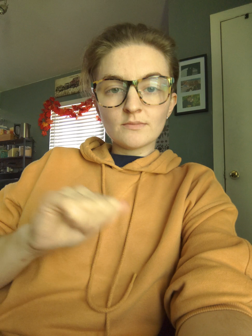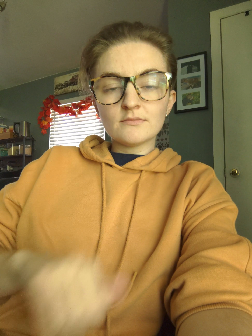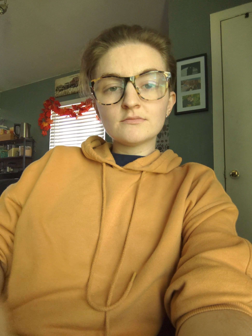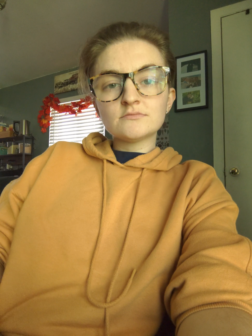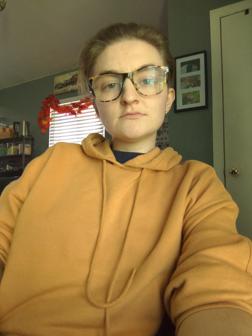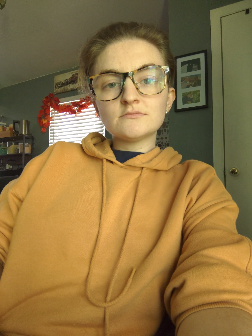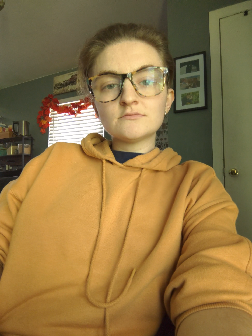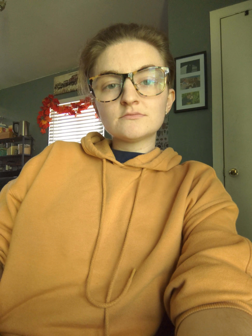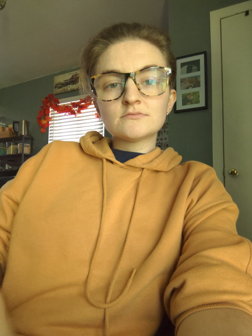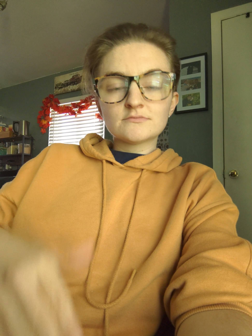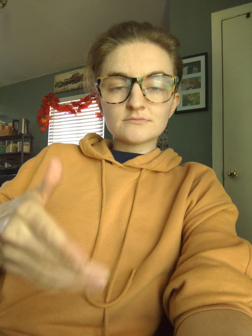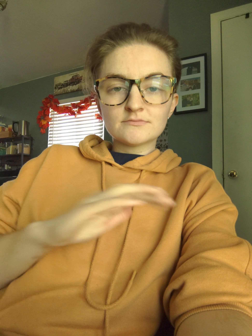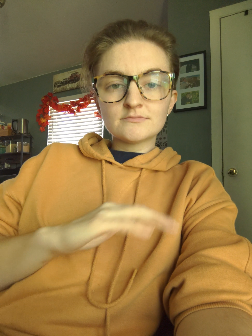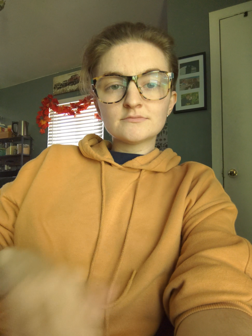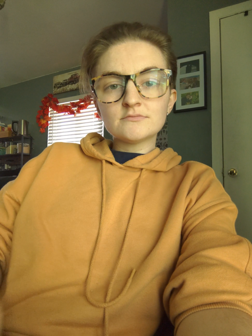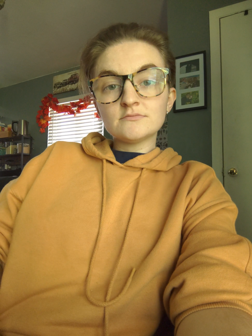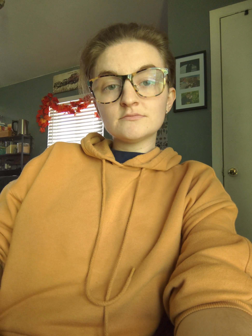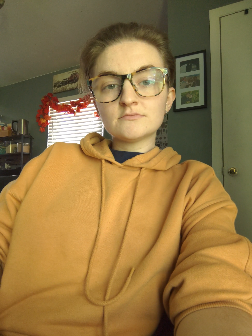cover